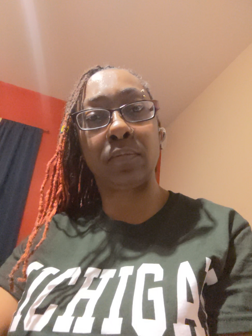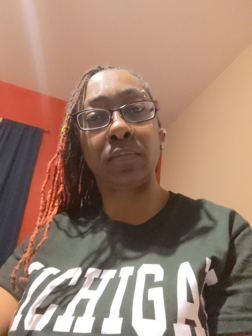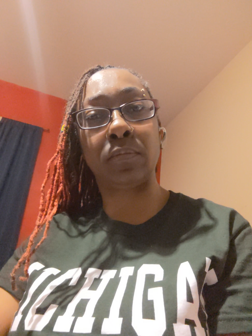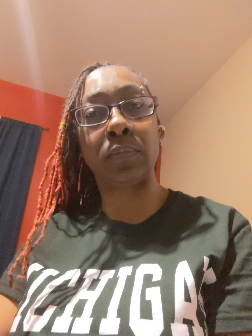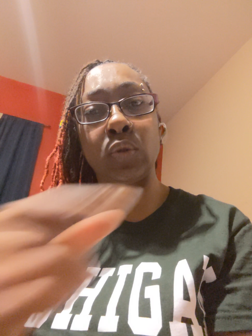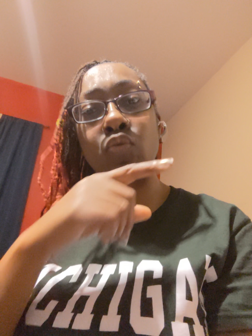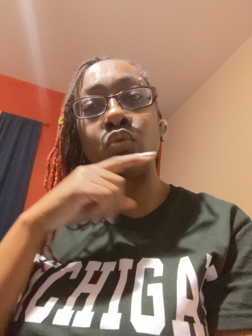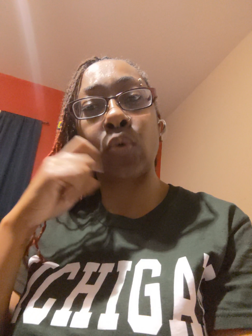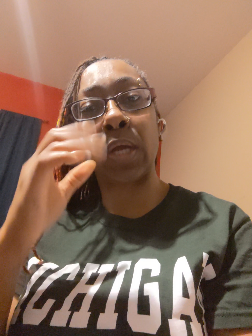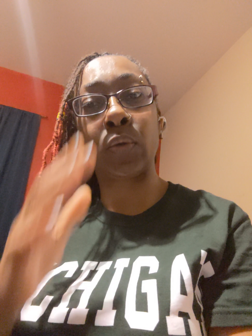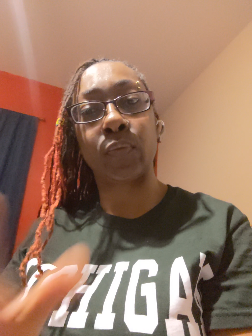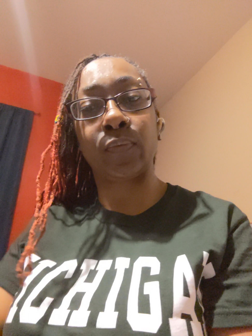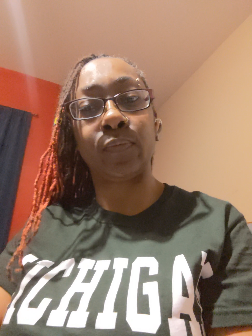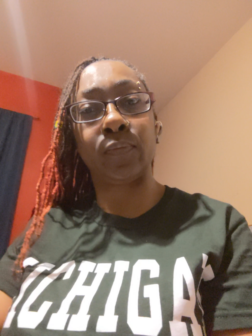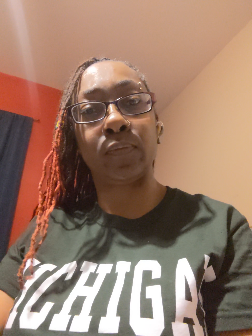dryer